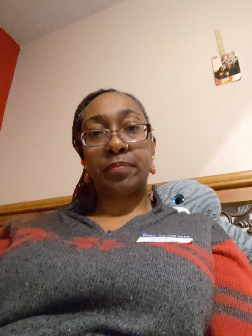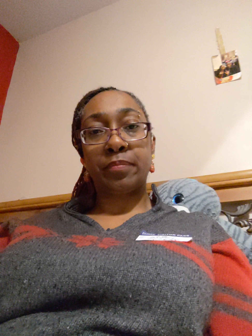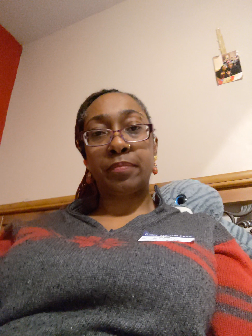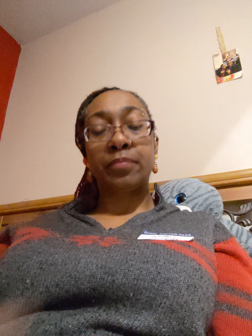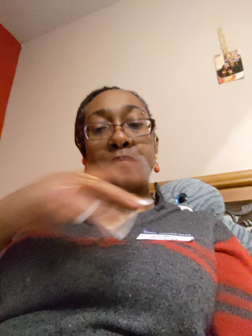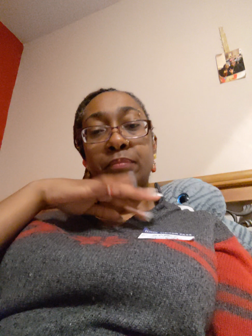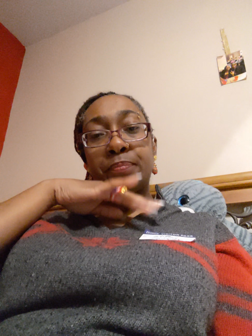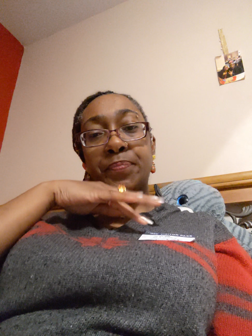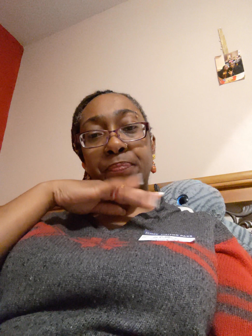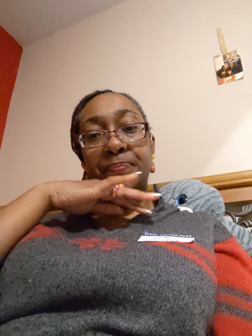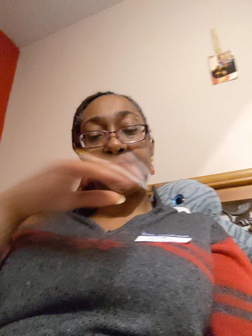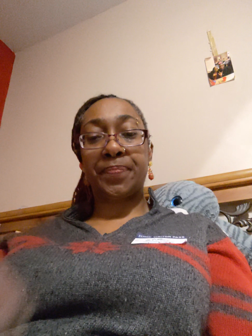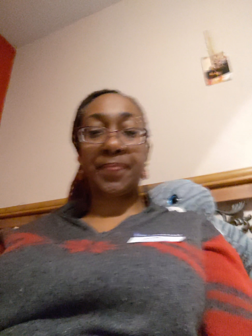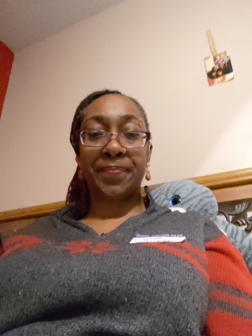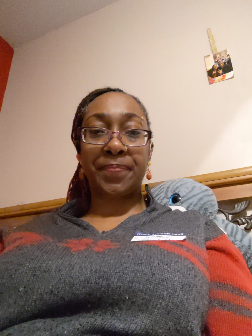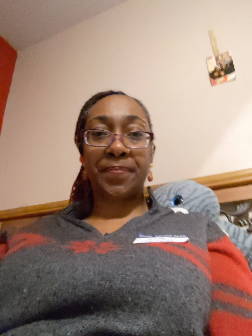dirty